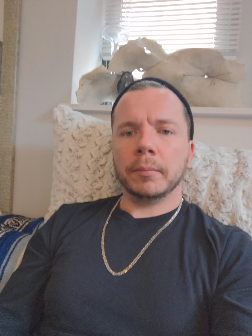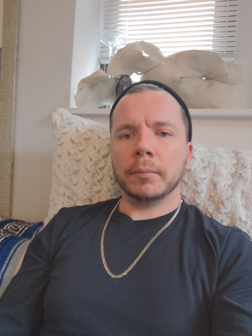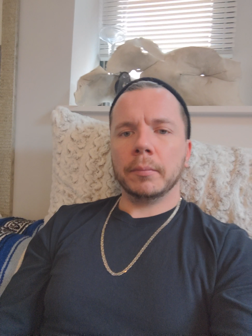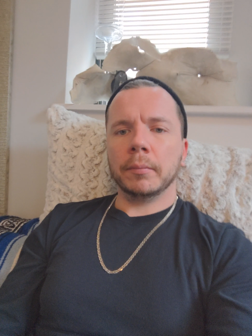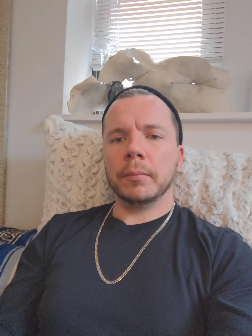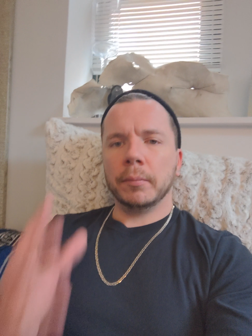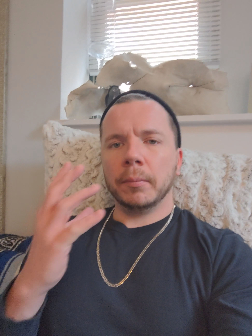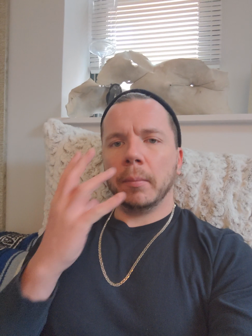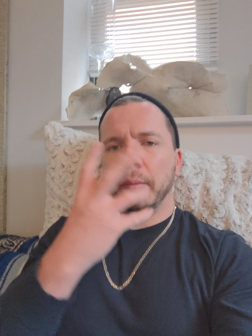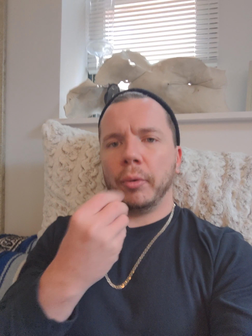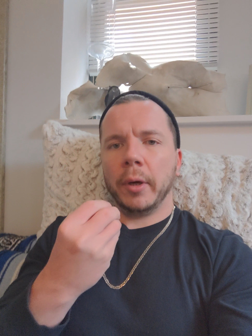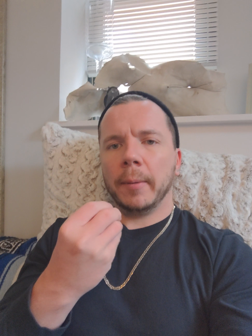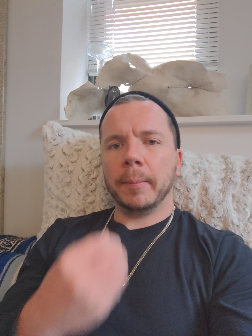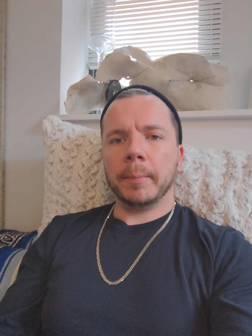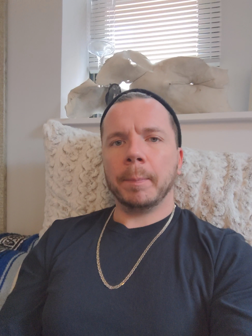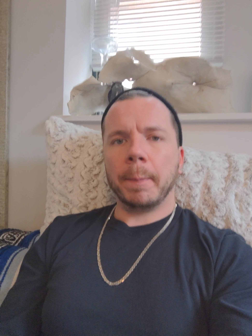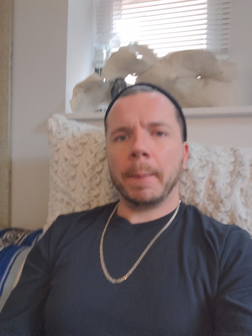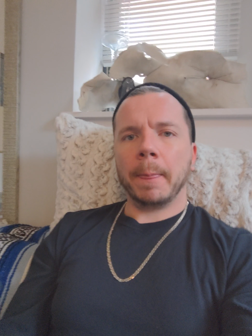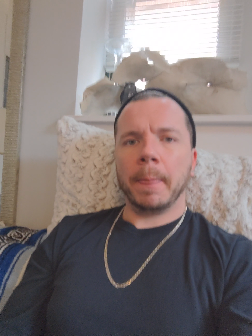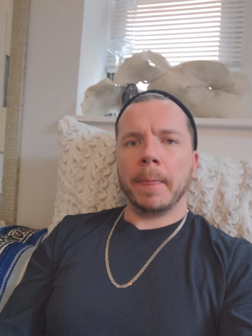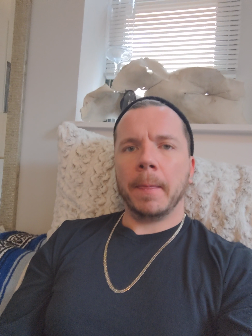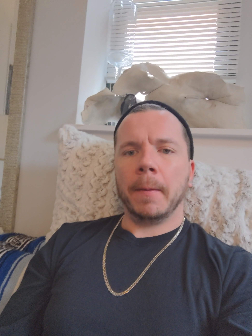pretty